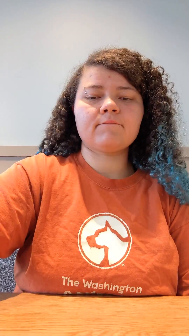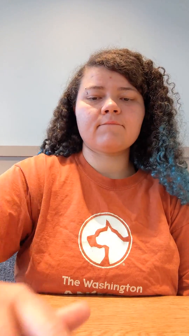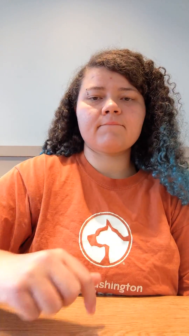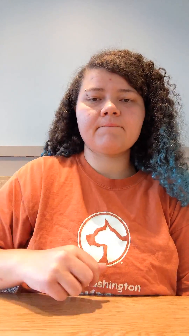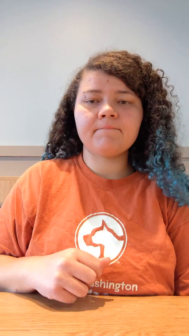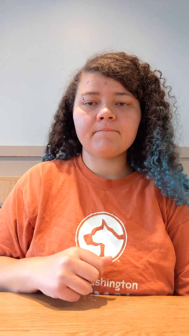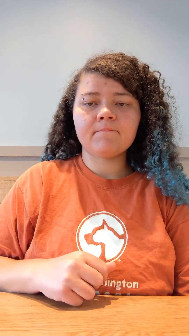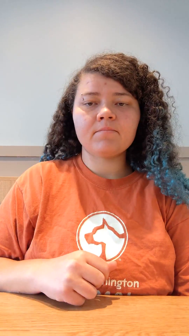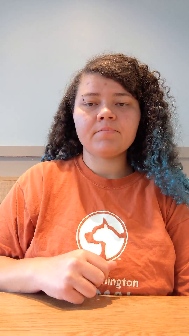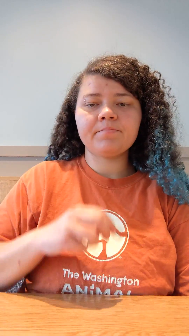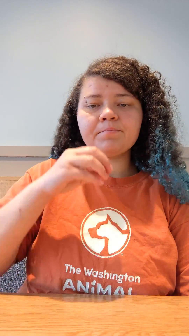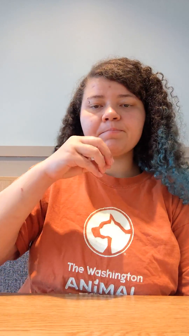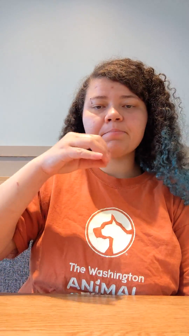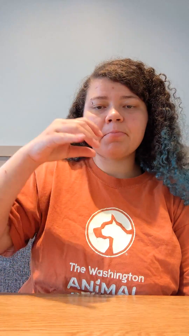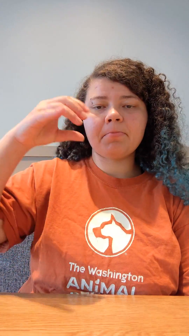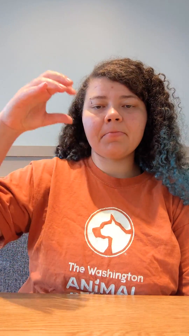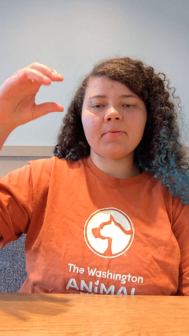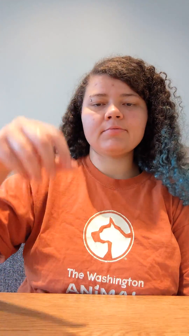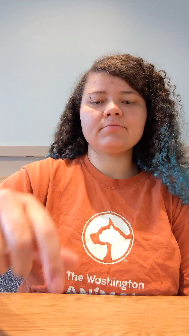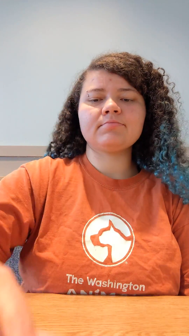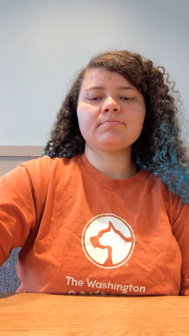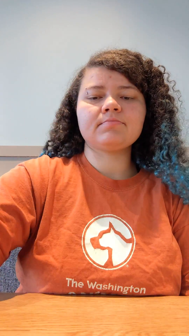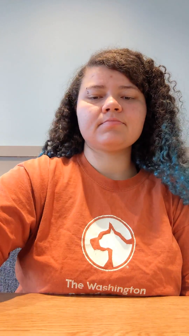bubbles